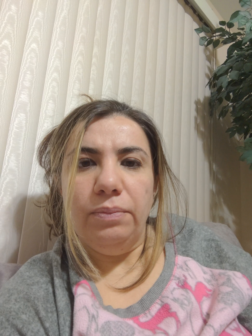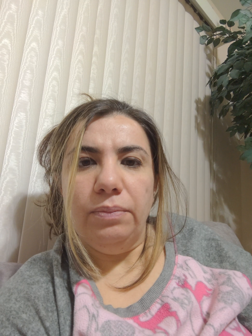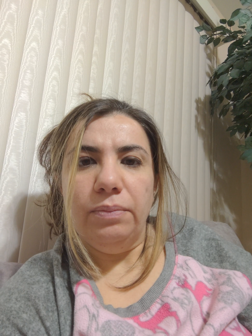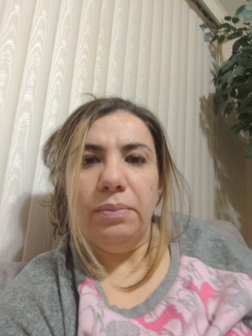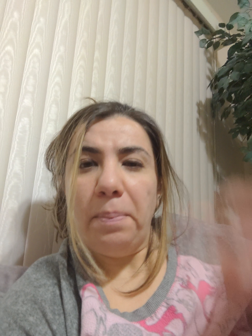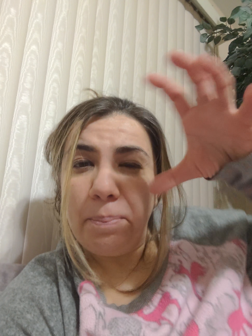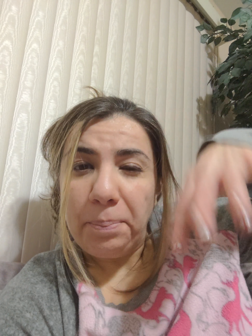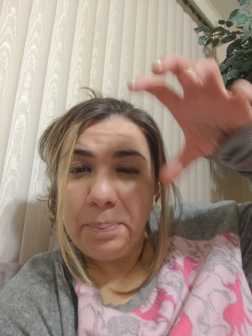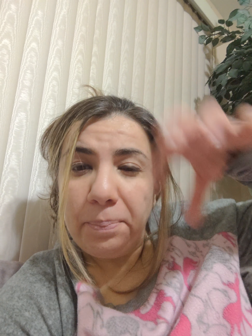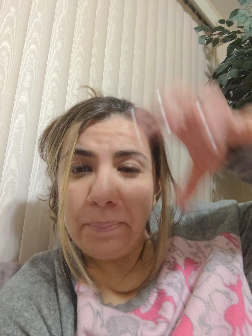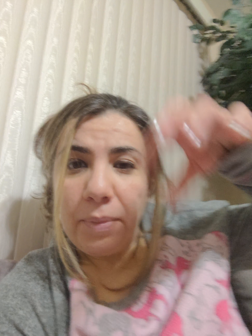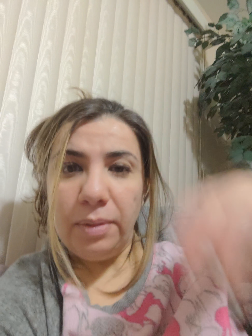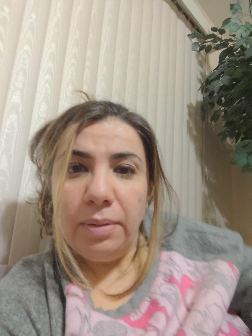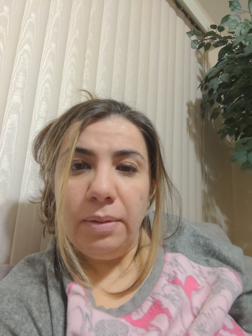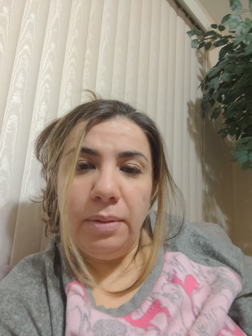rain